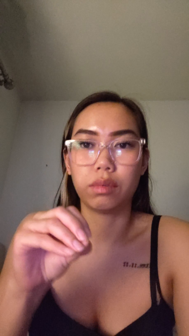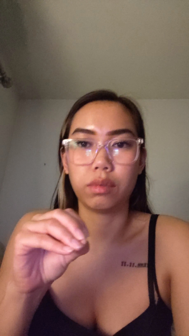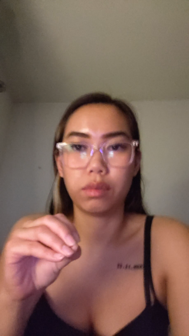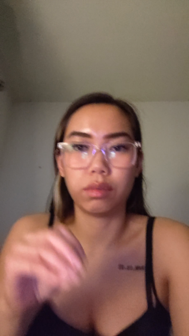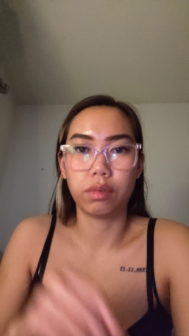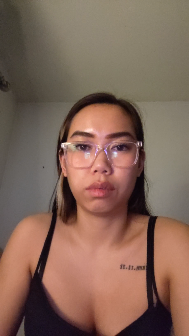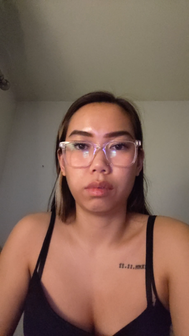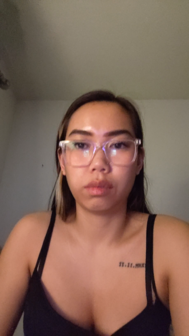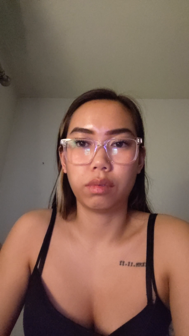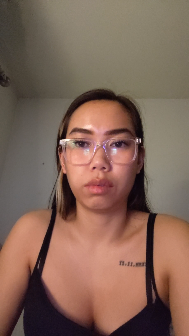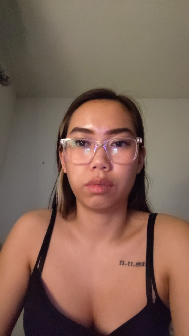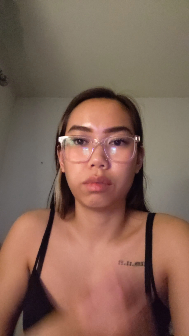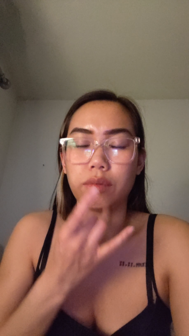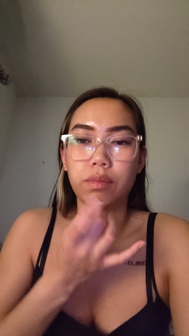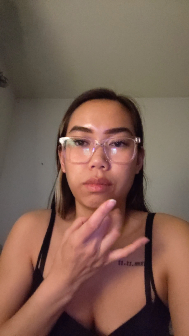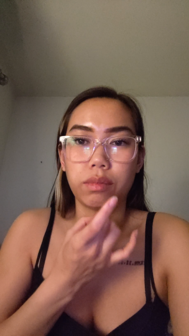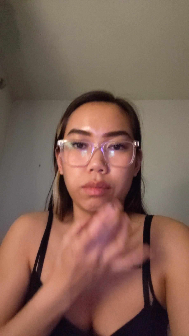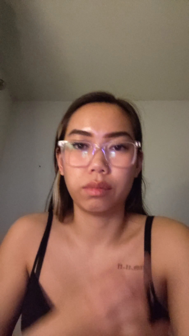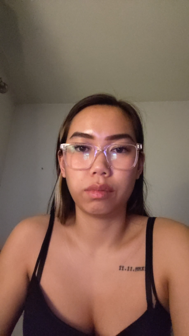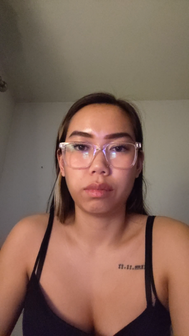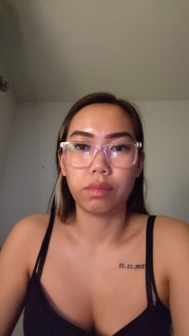light bulb